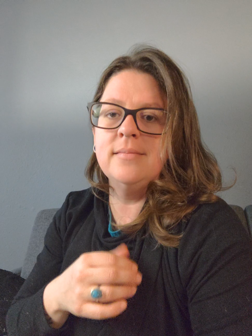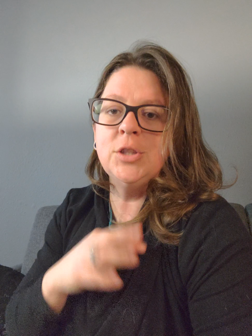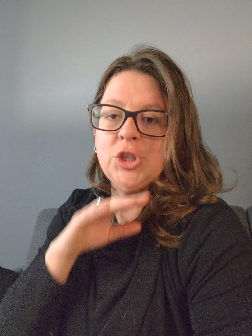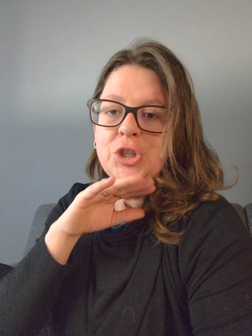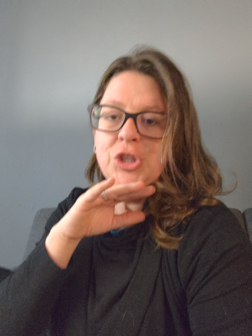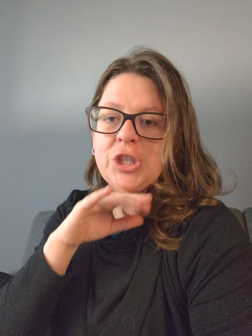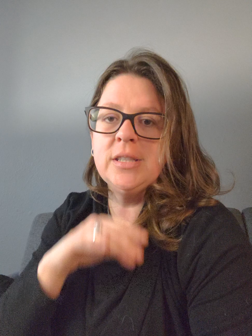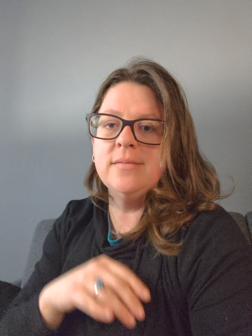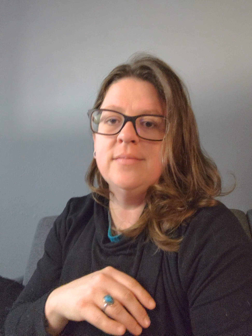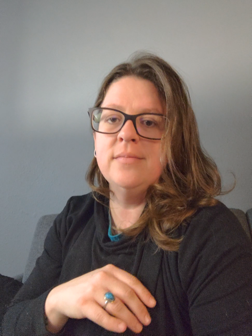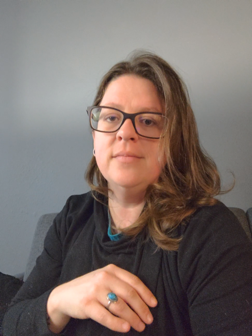dirty